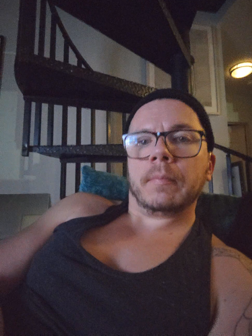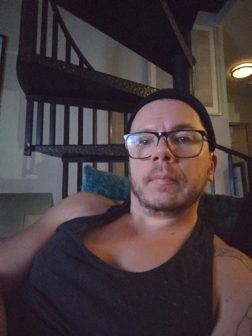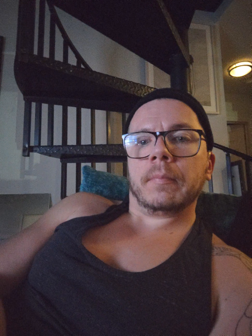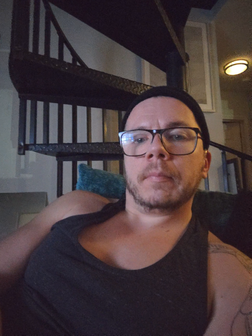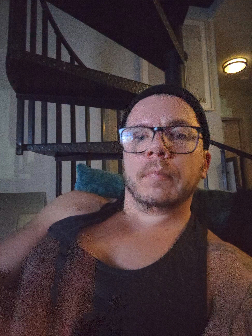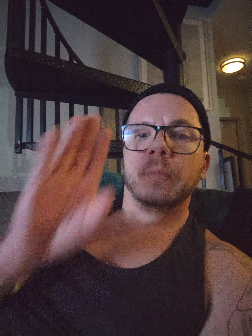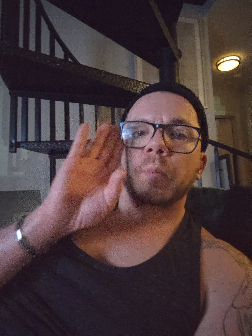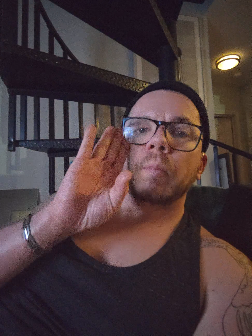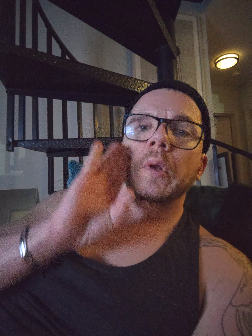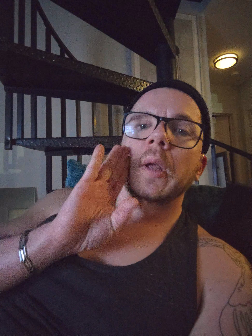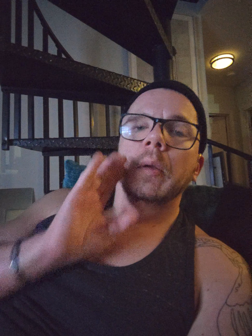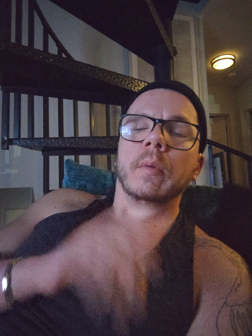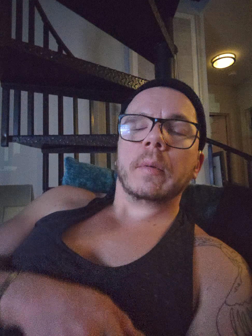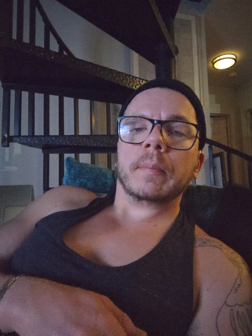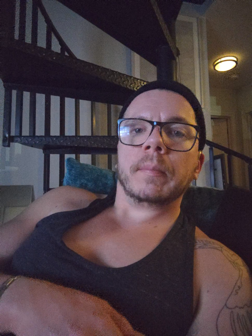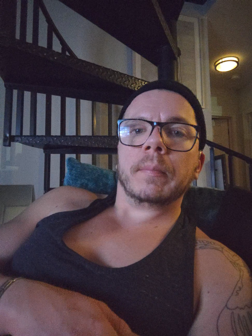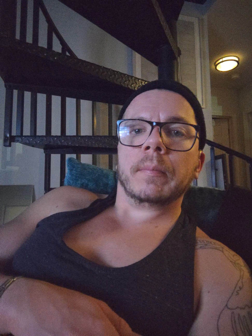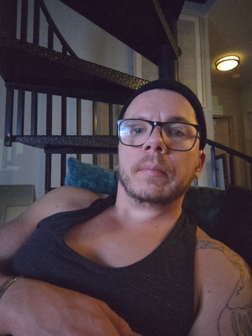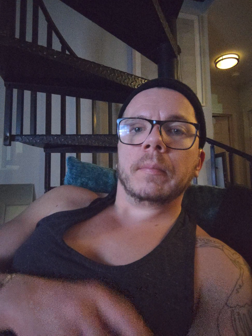brown